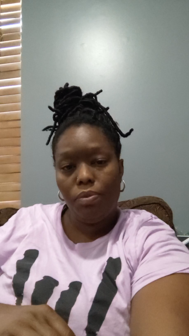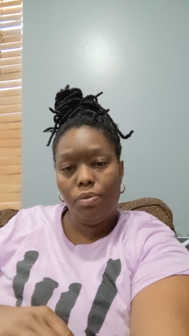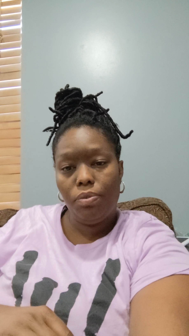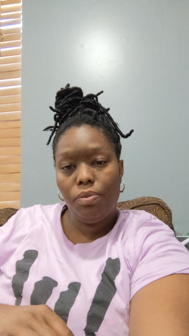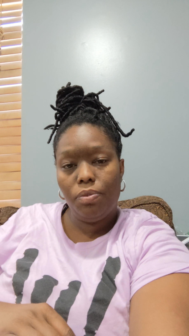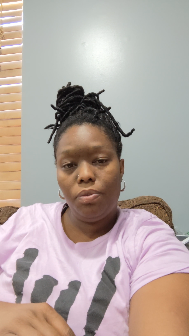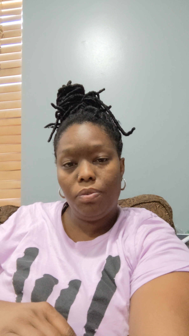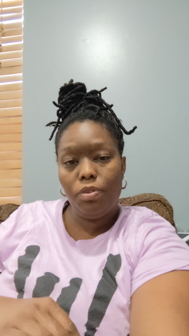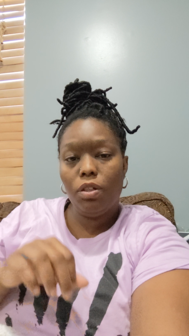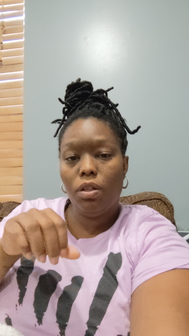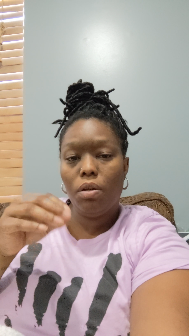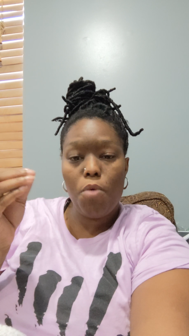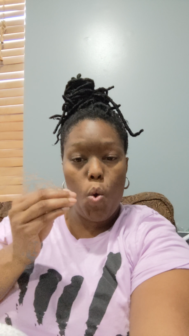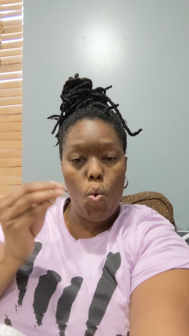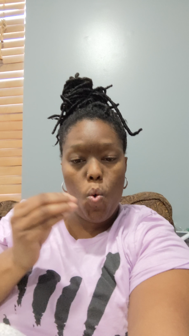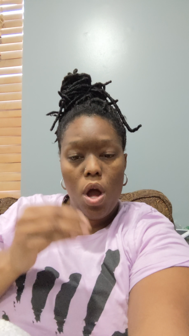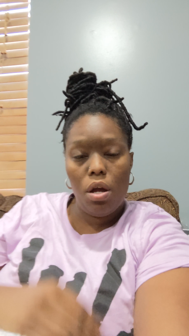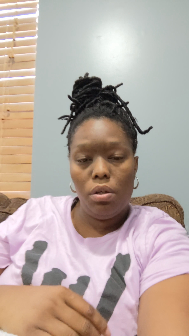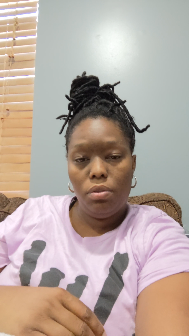more